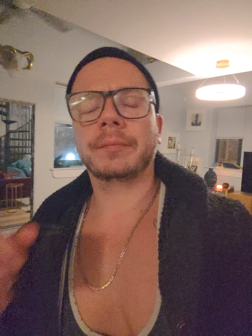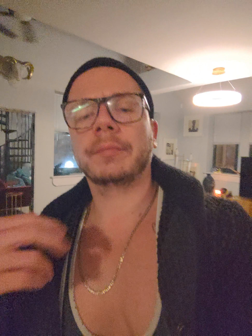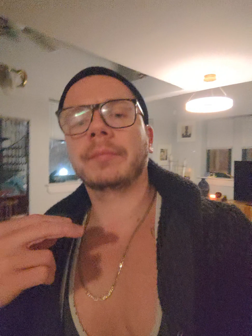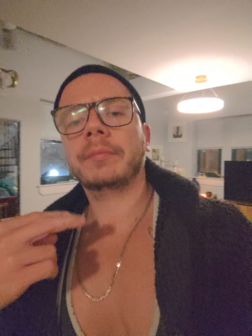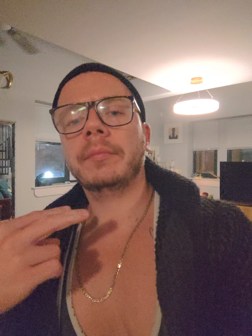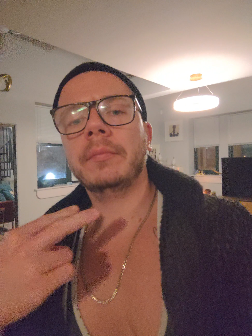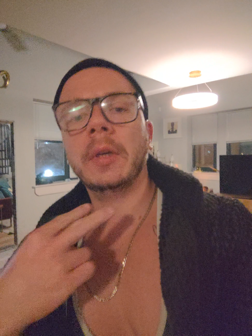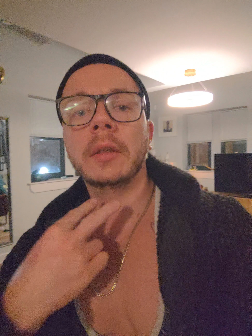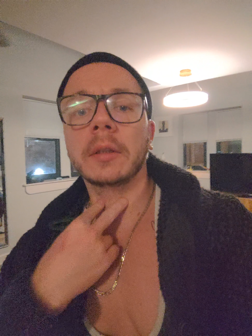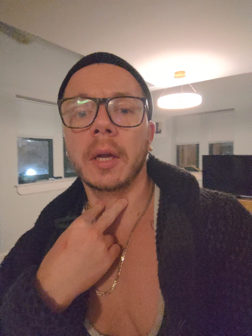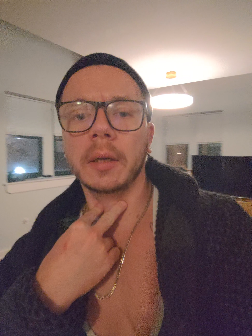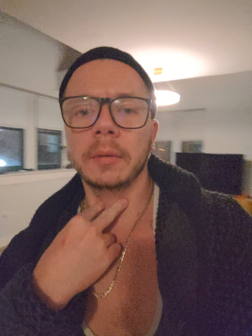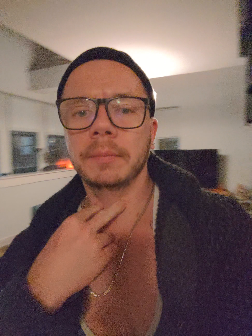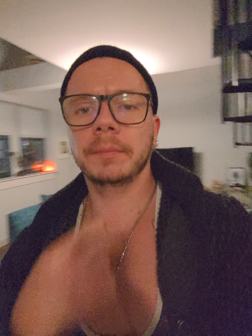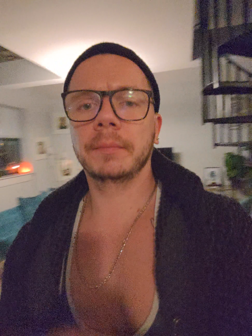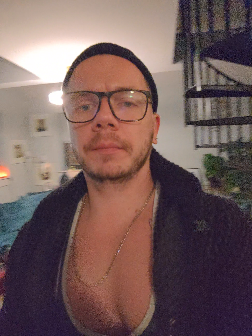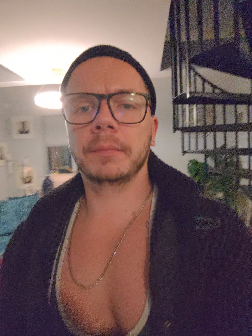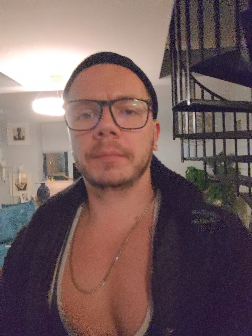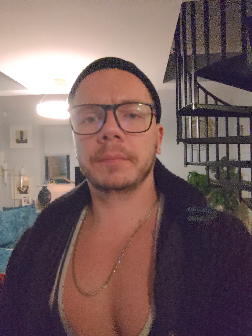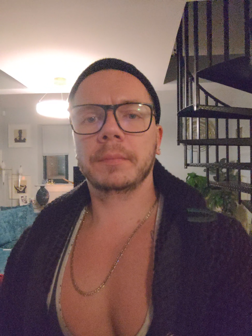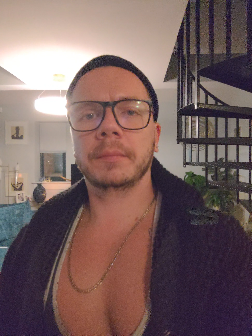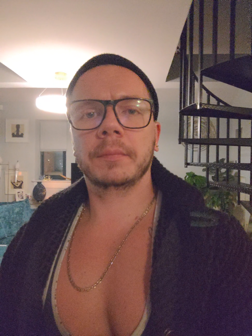stuck